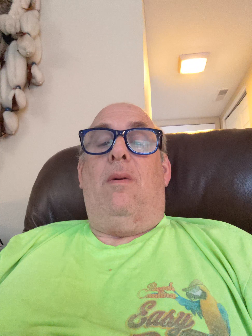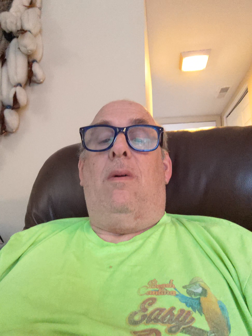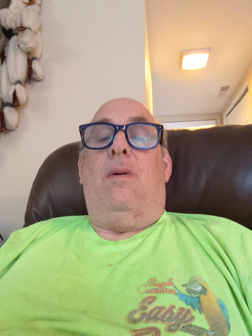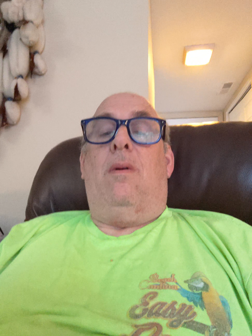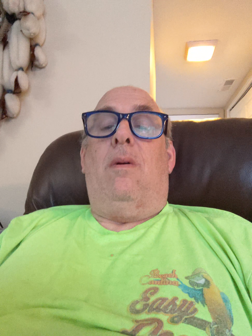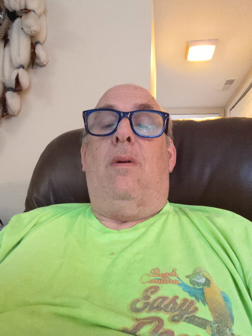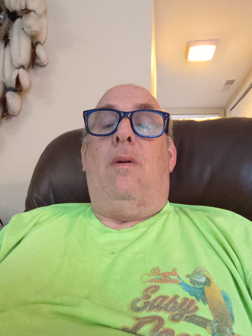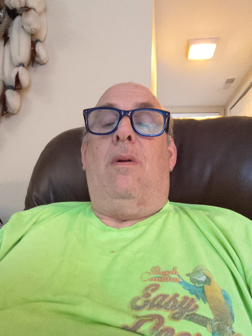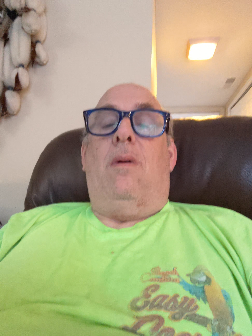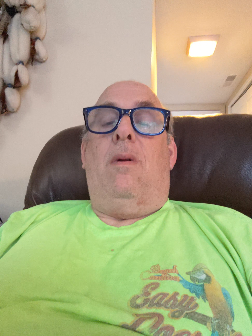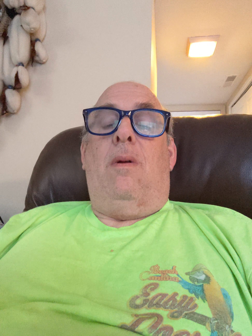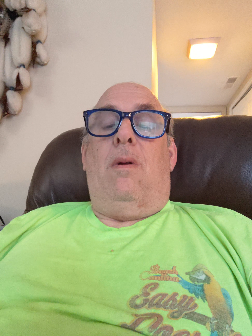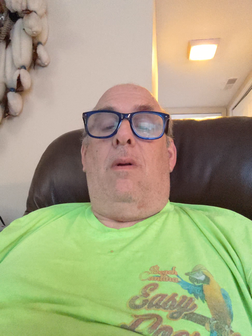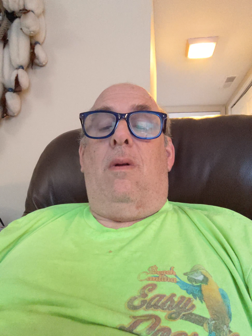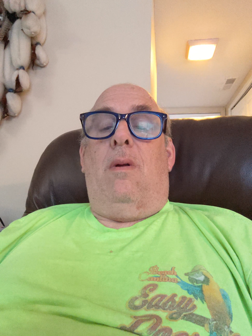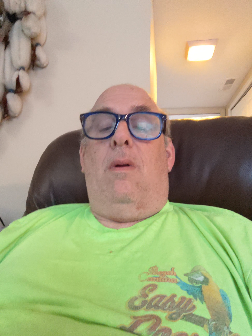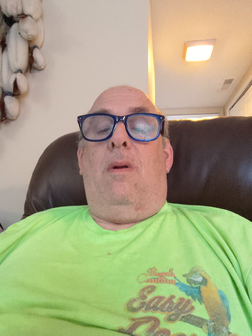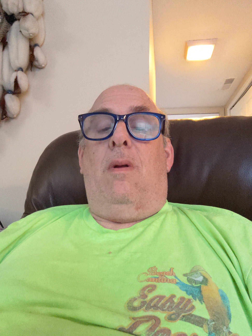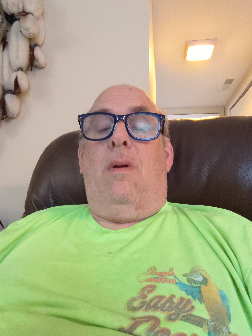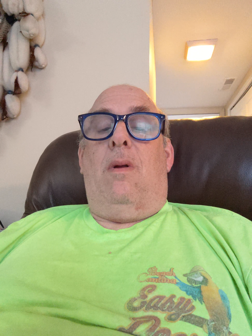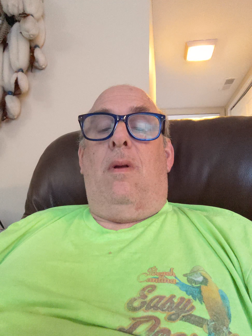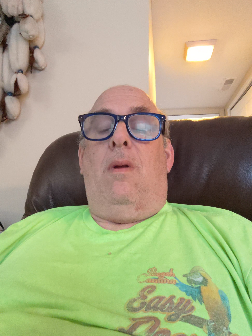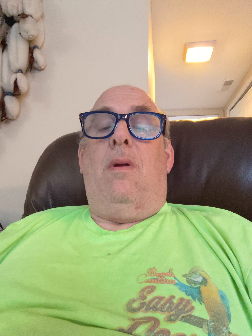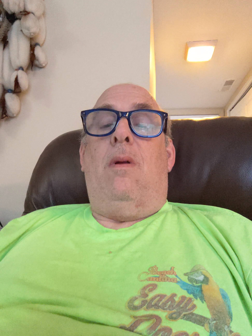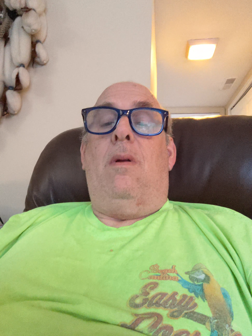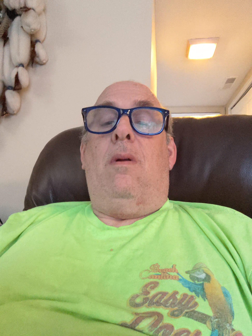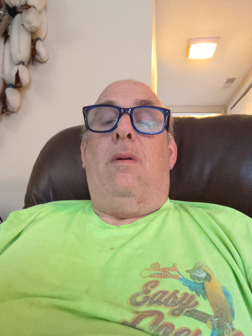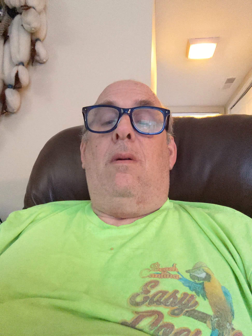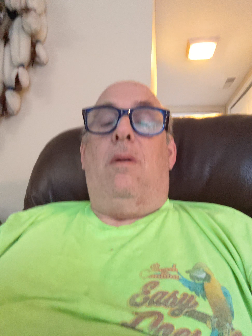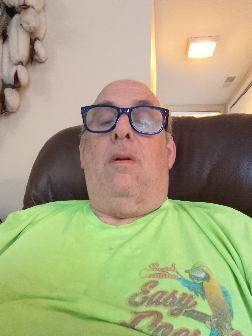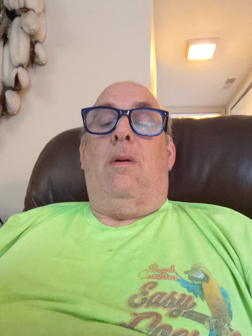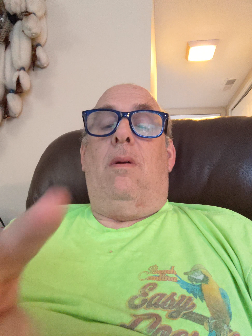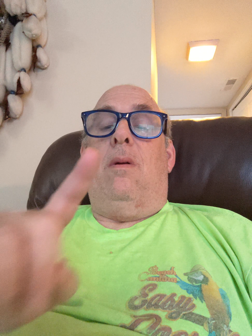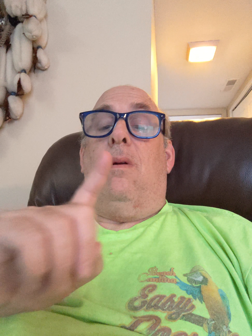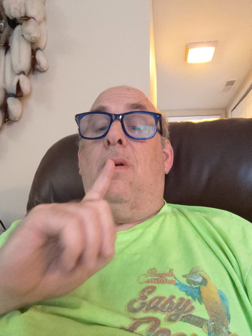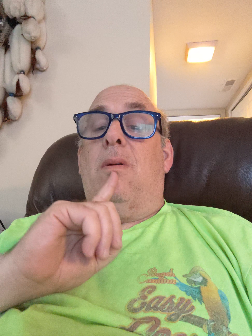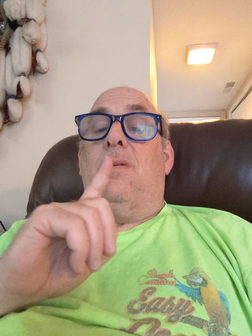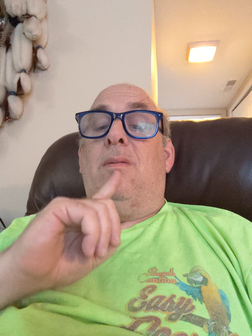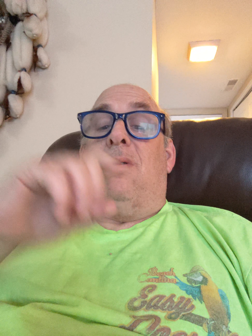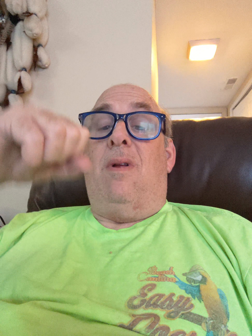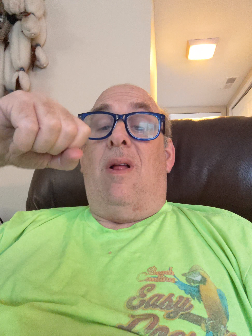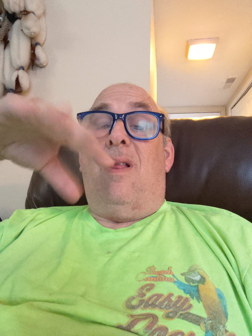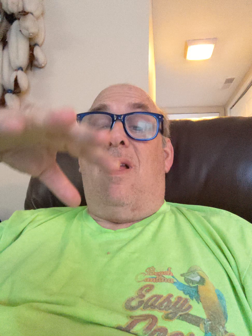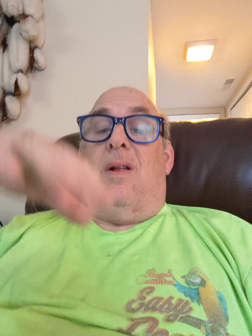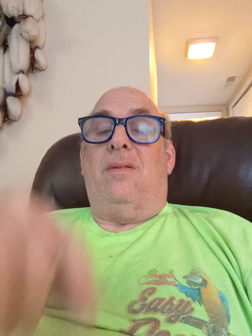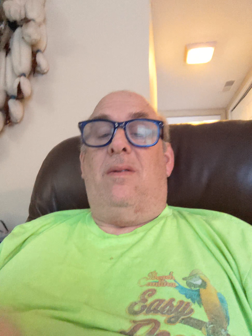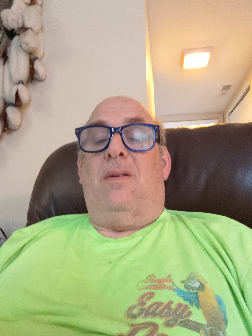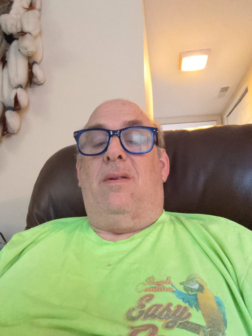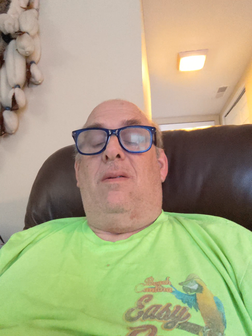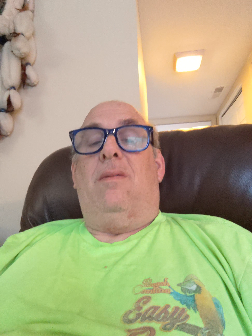lamp